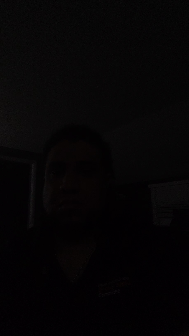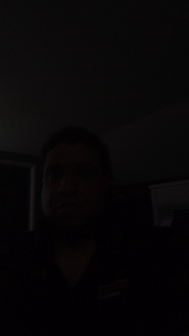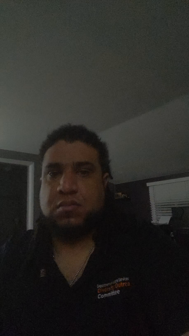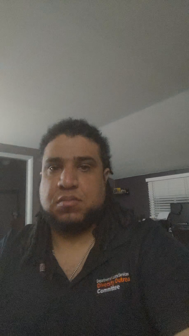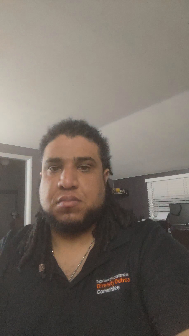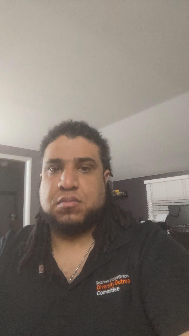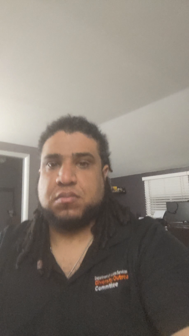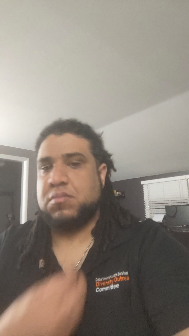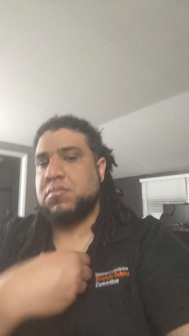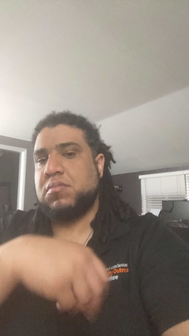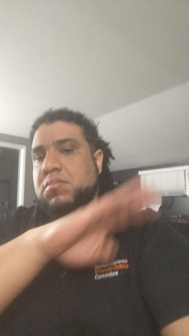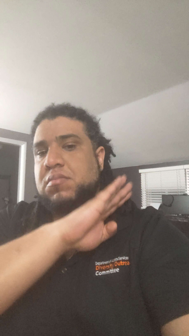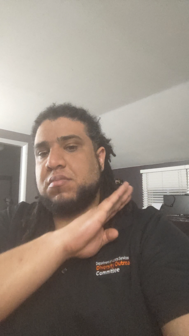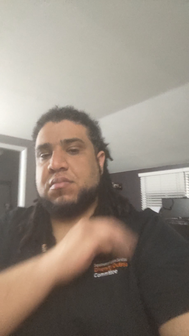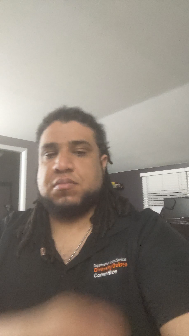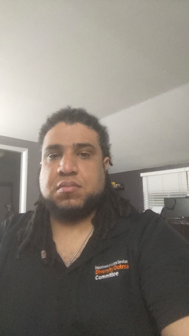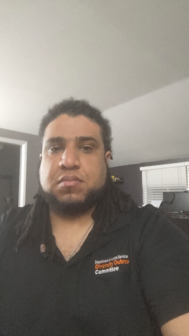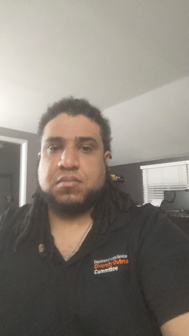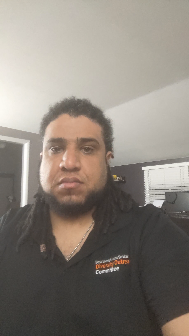scarf